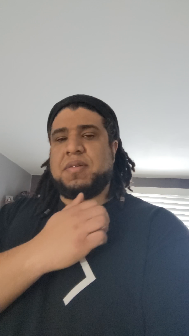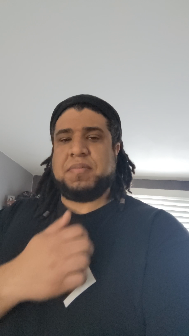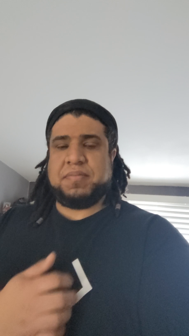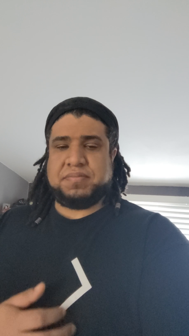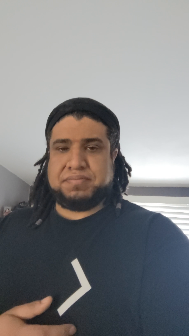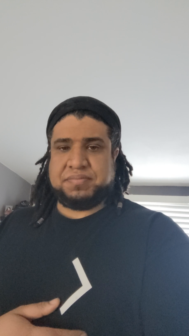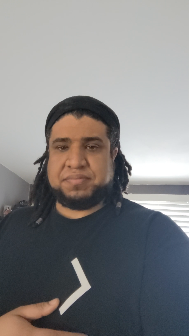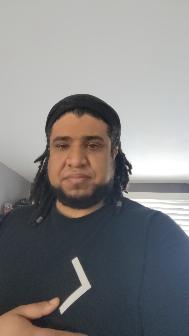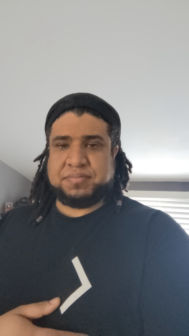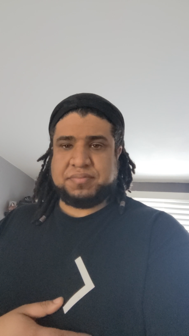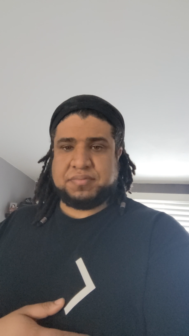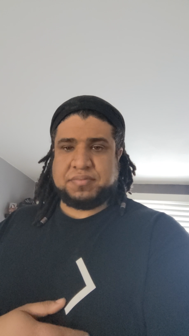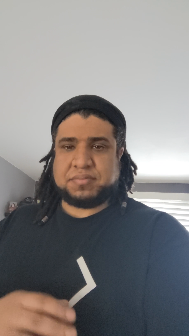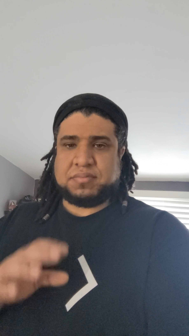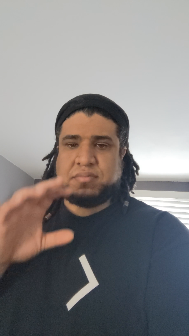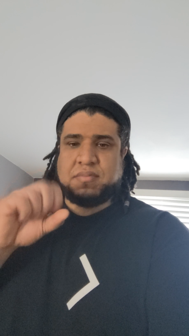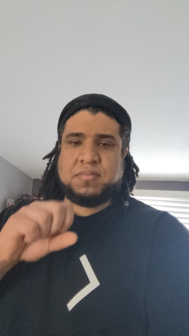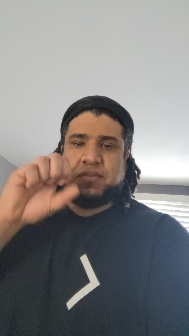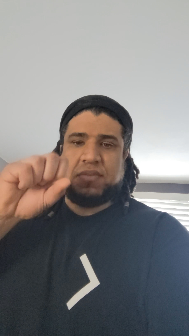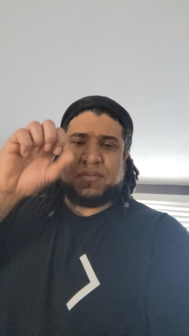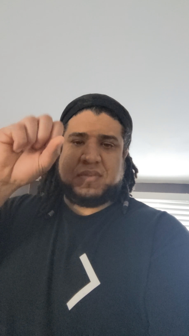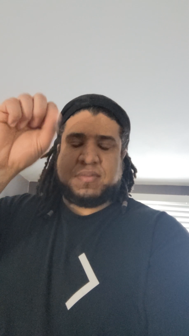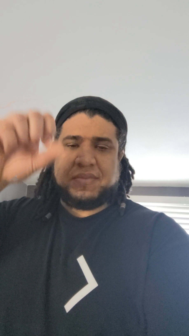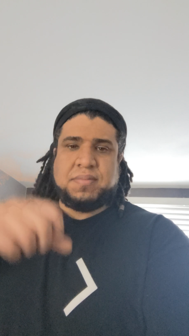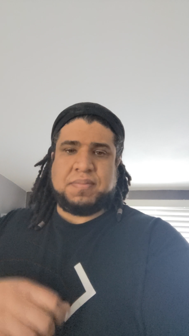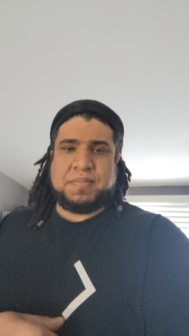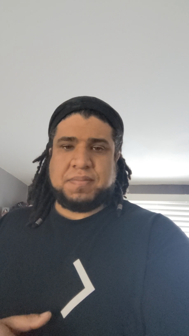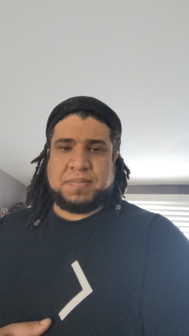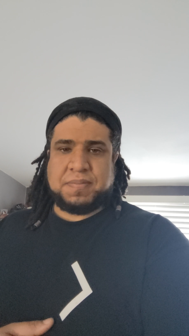ladder